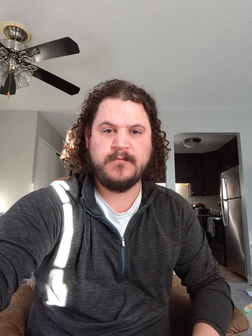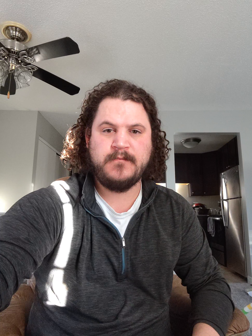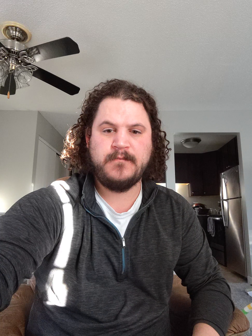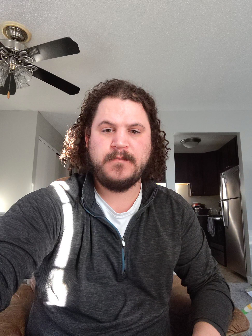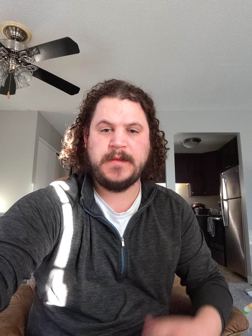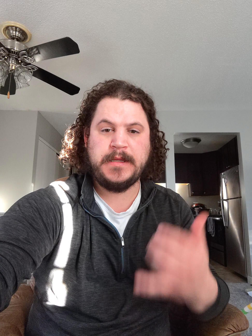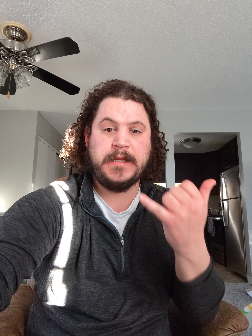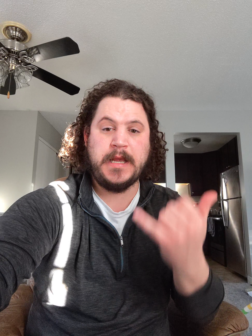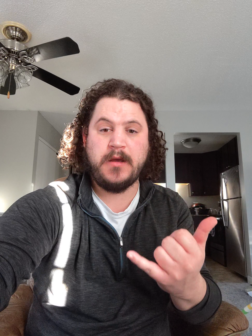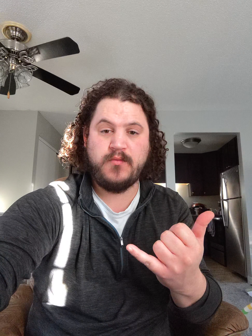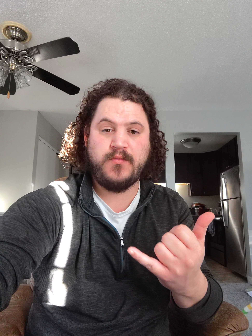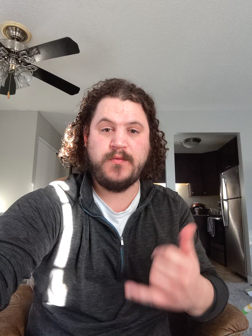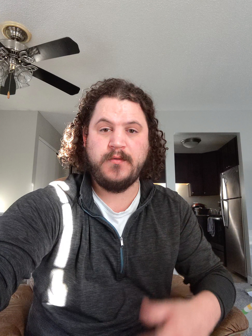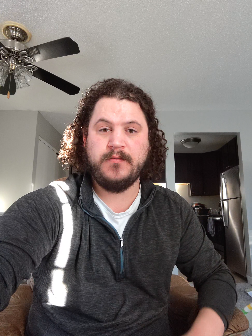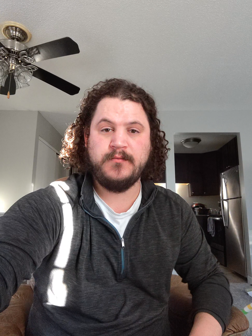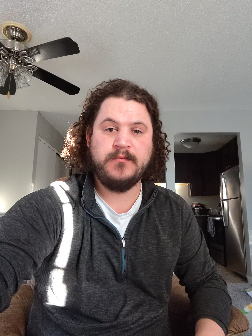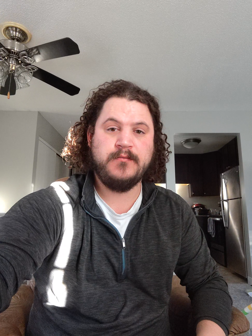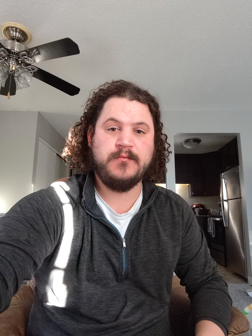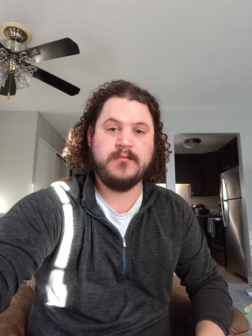now